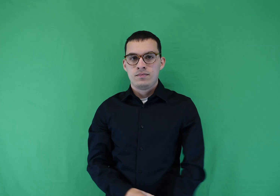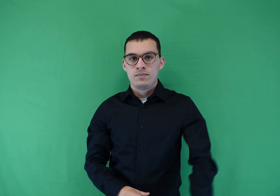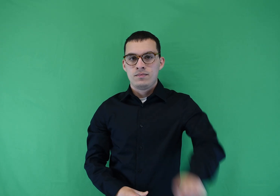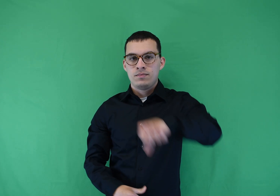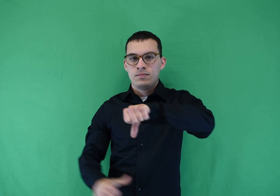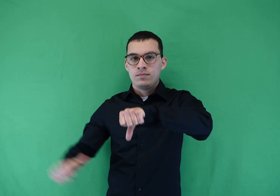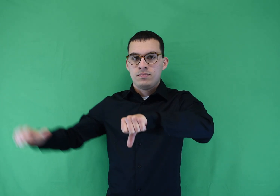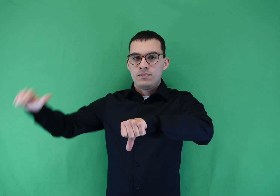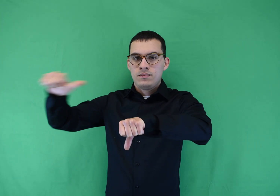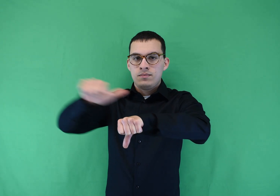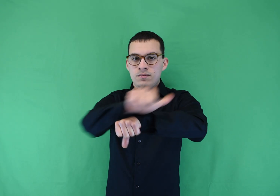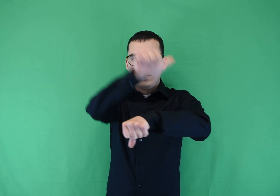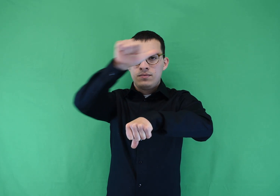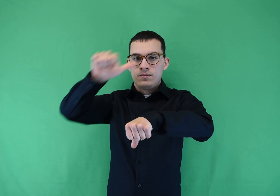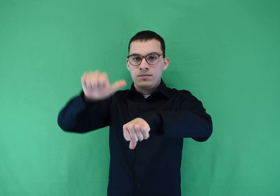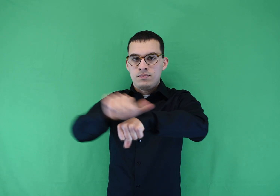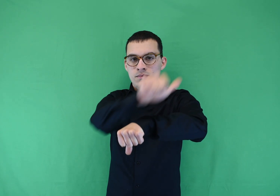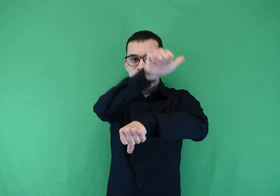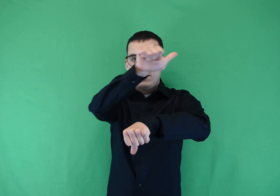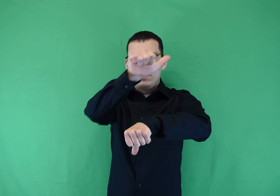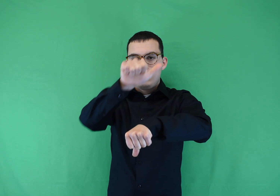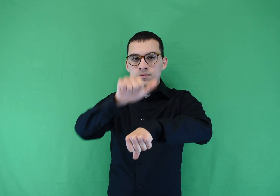carro